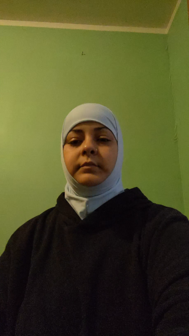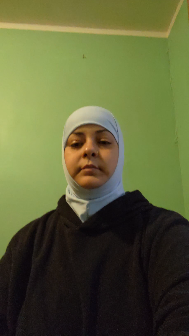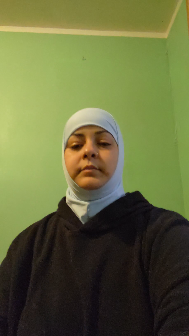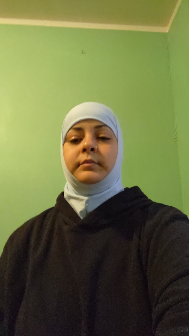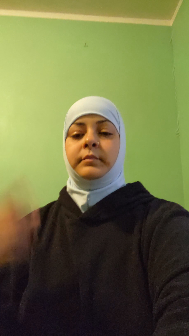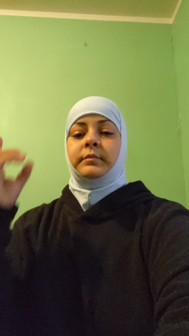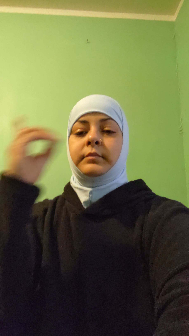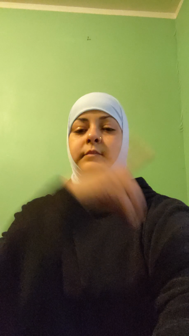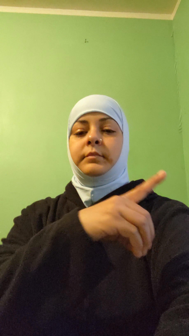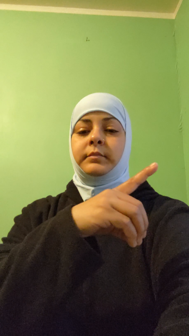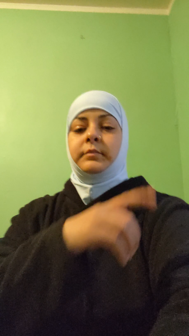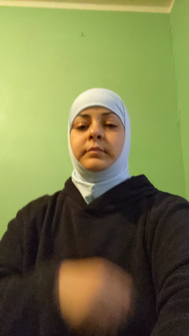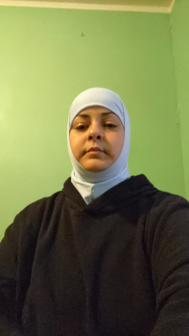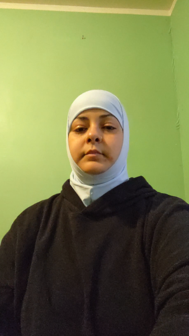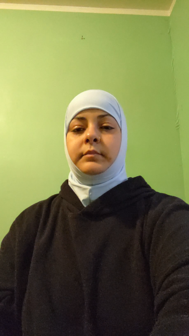day